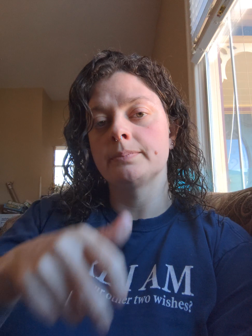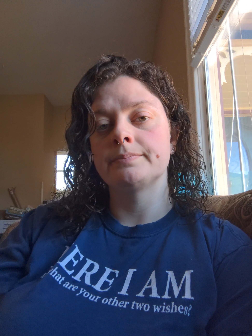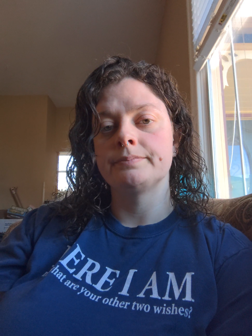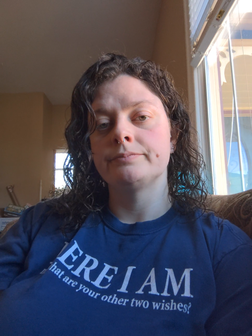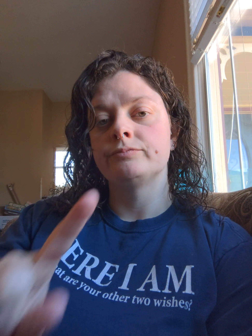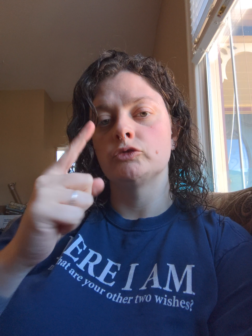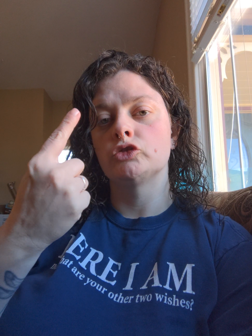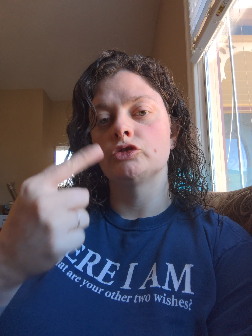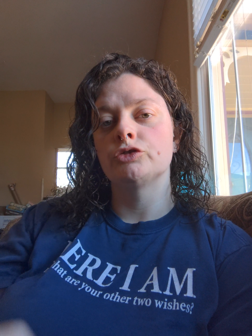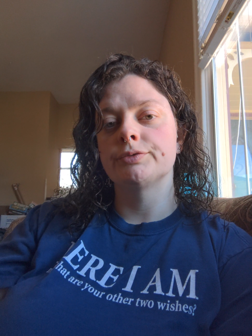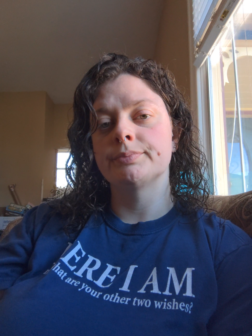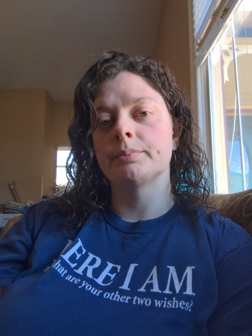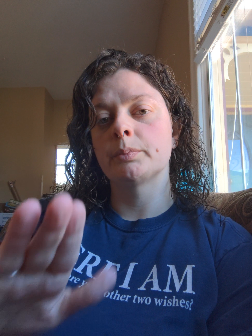first